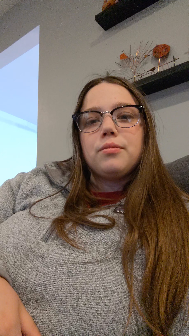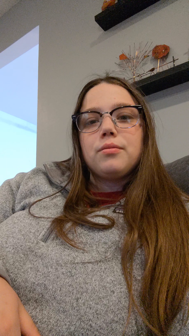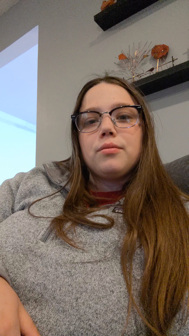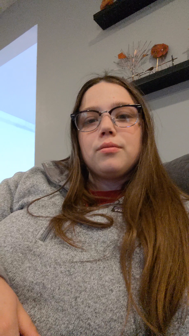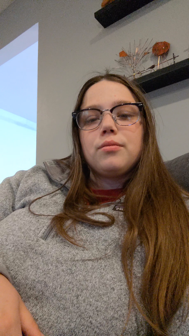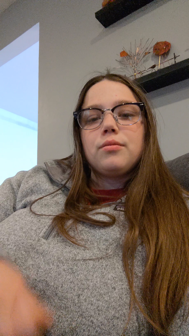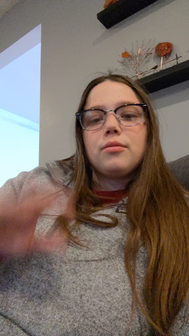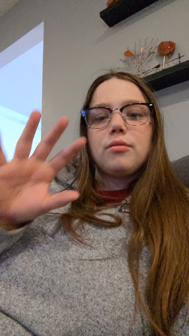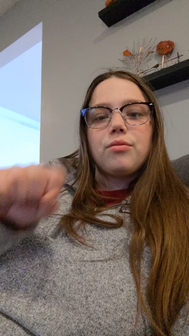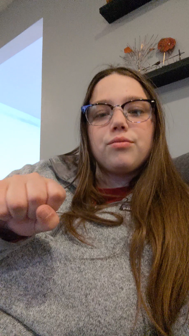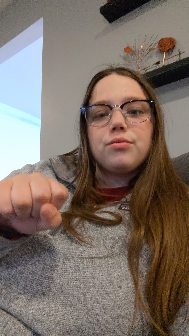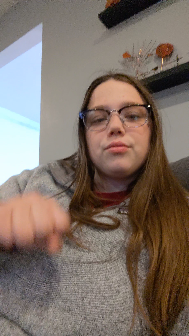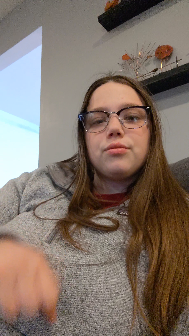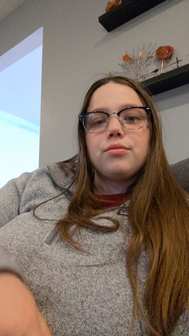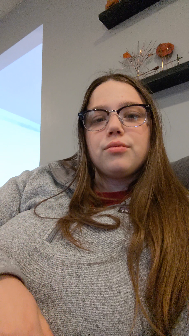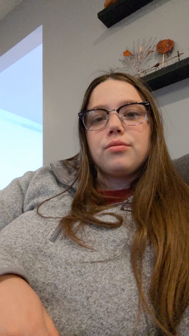catch